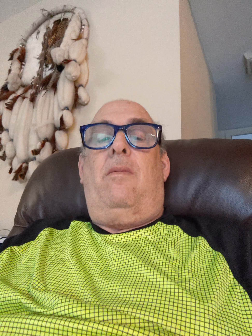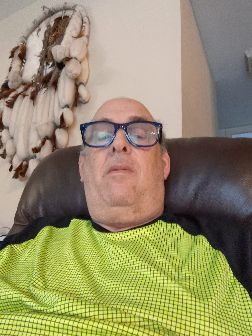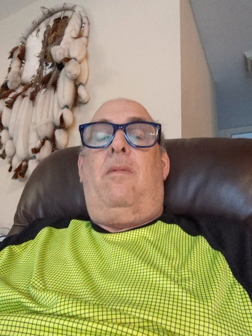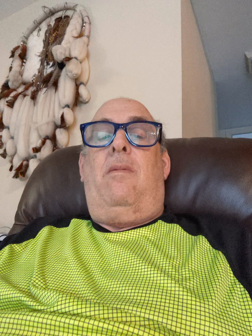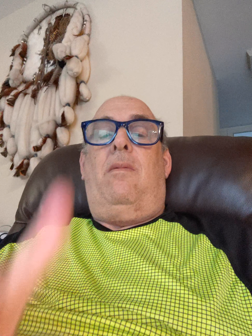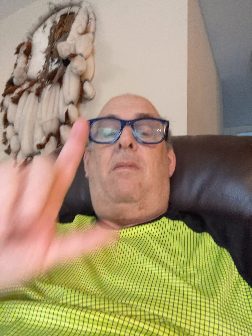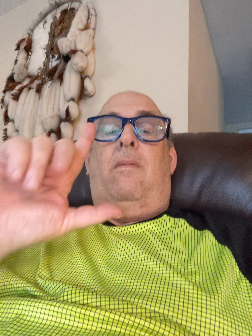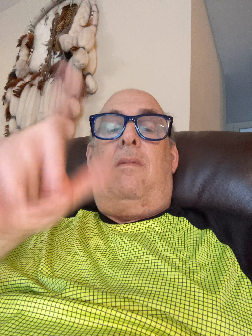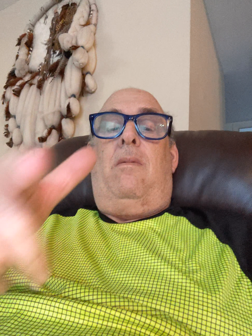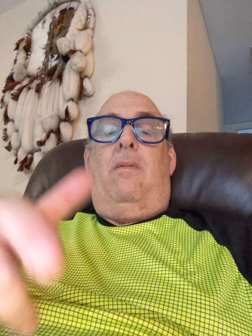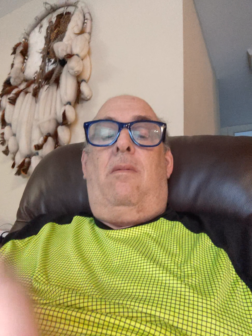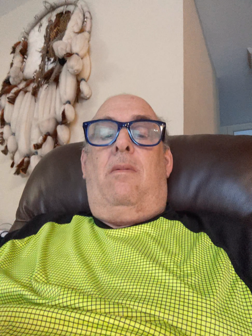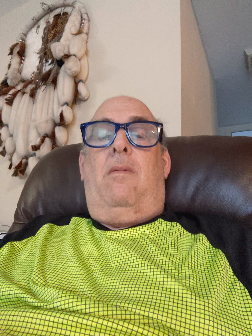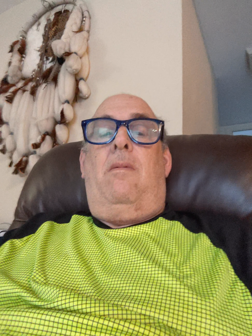later